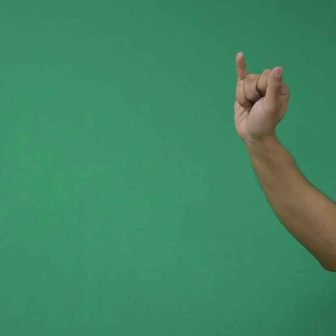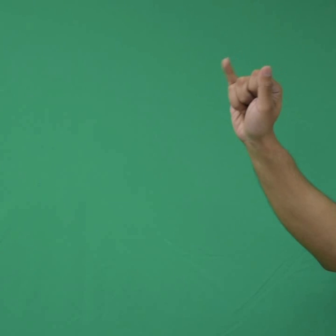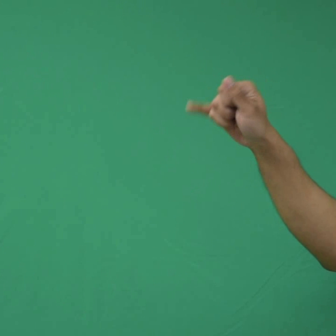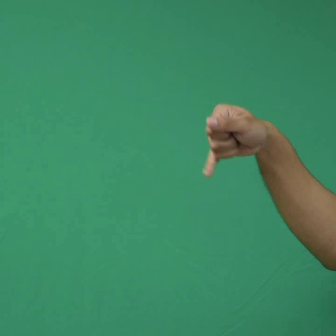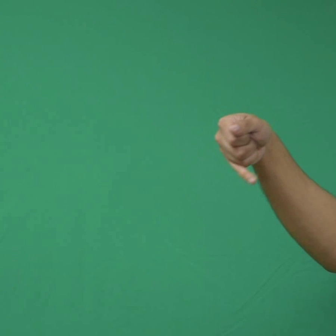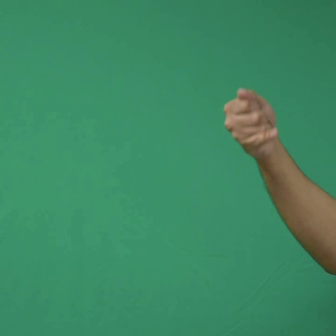J